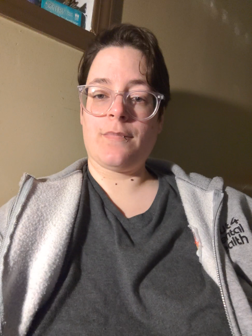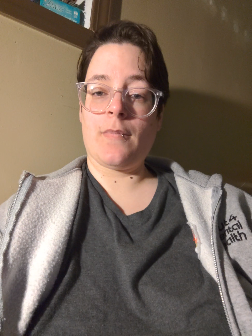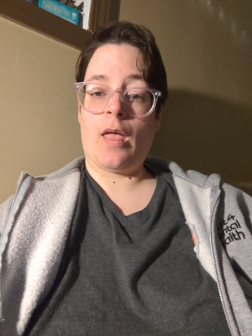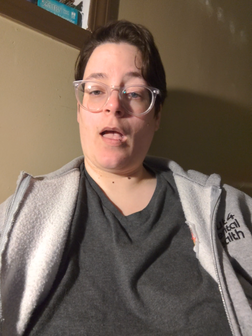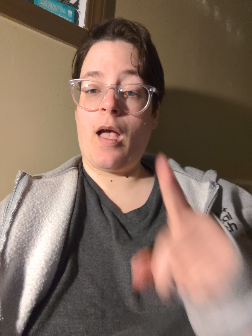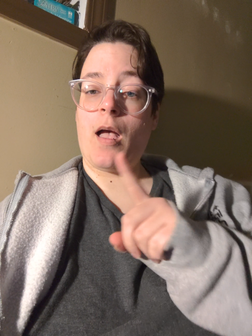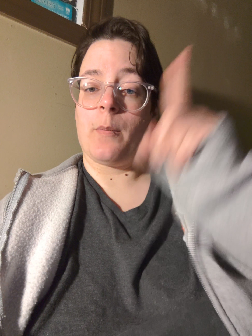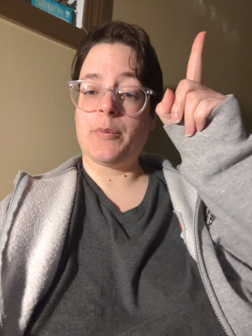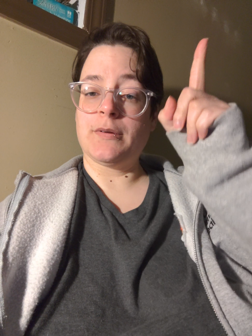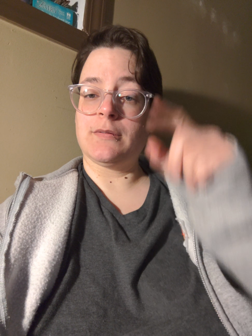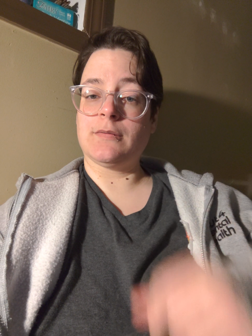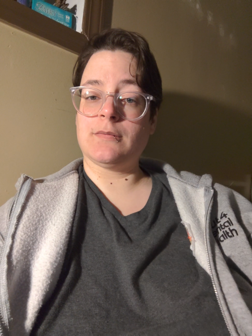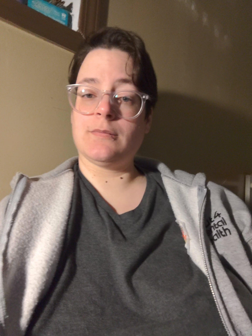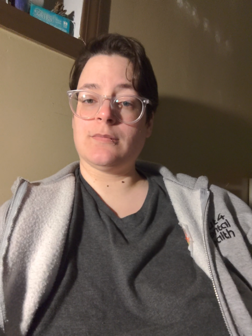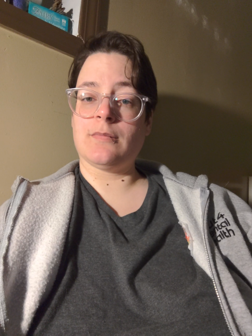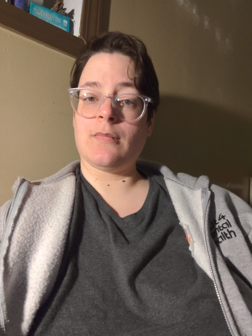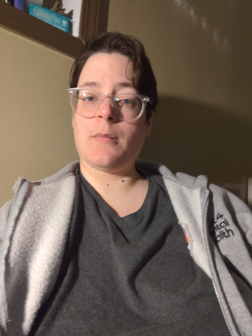up